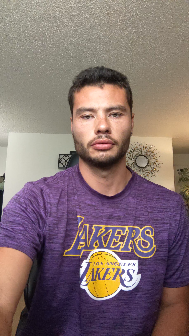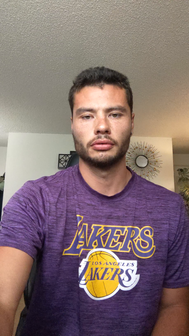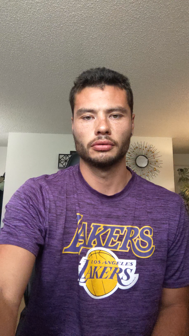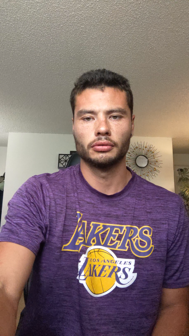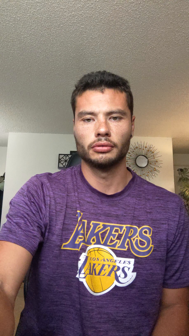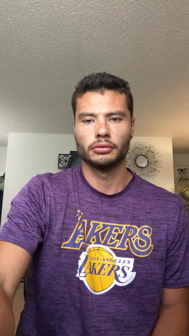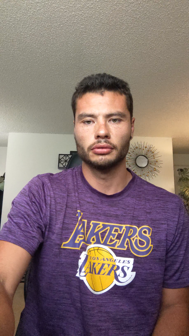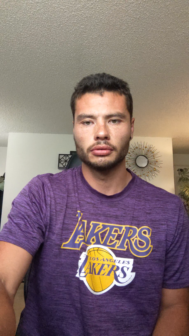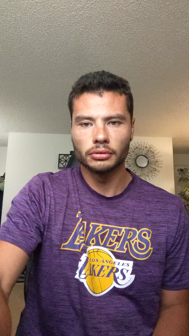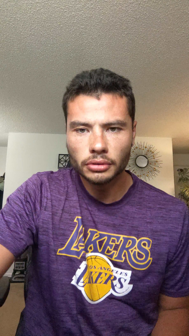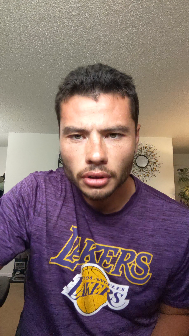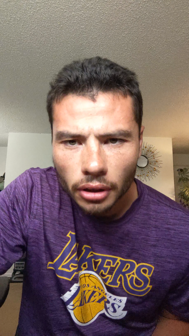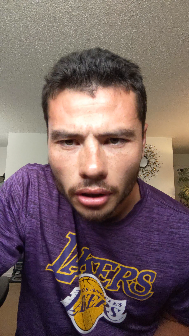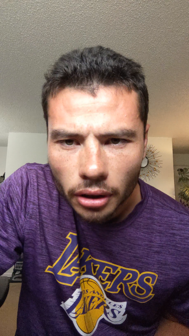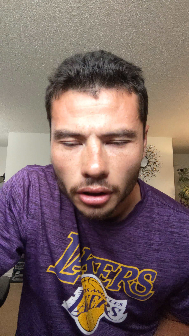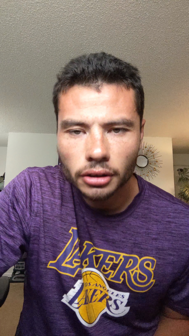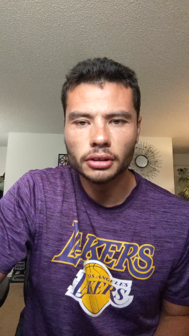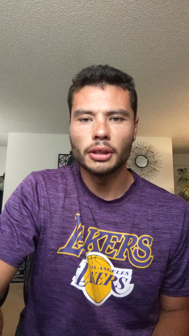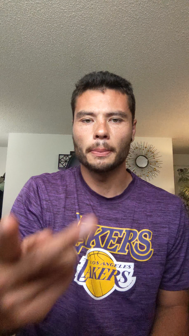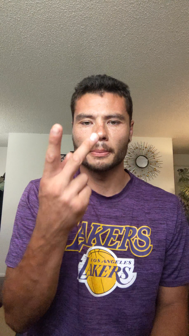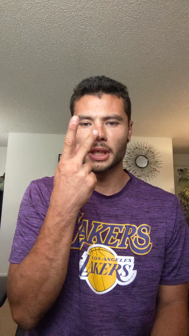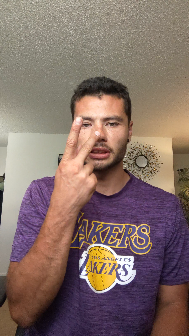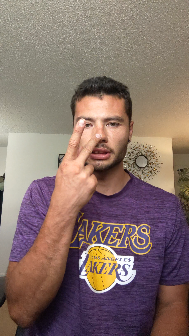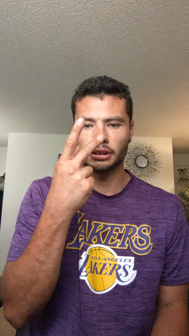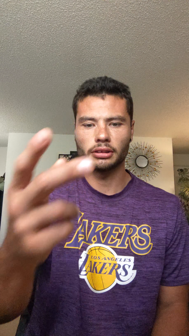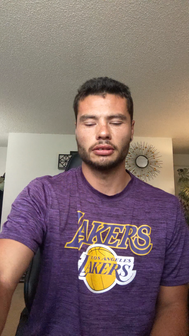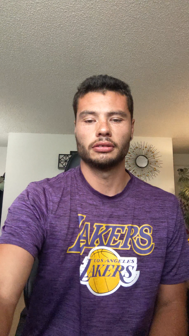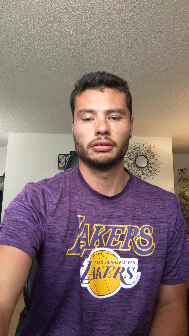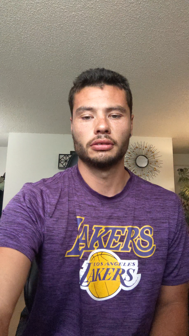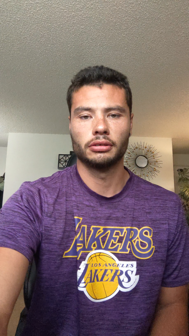penis